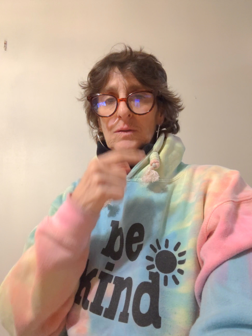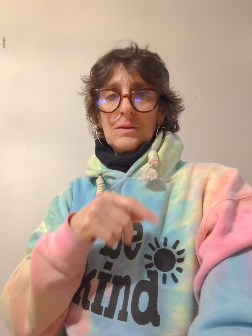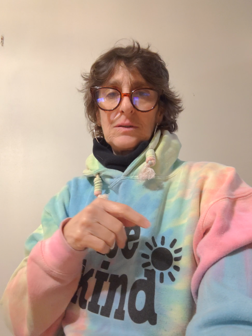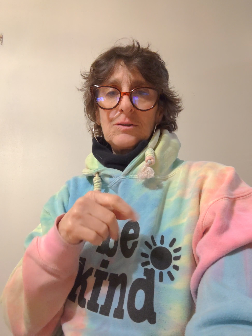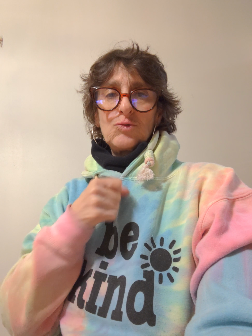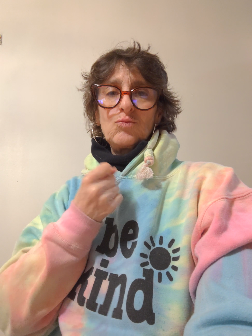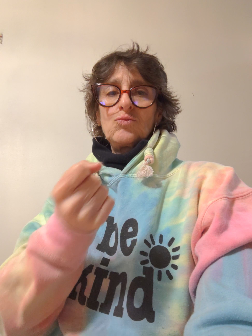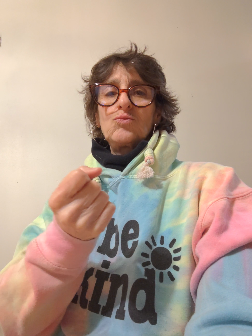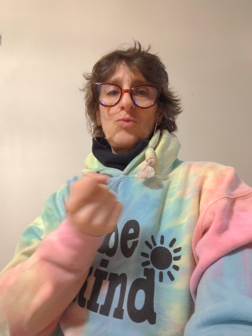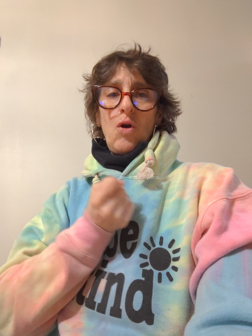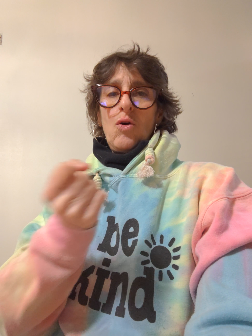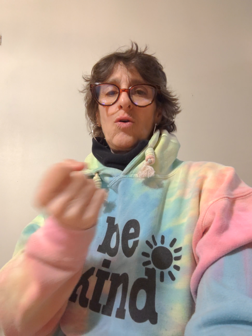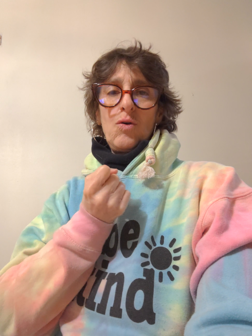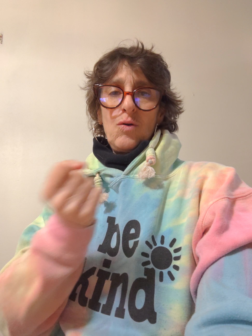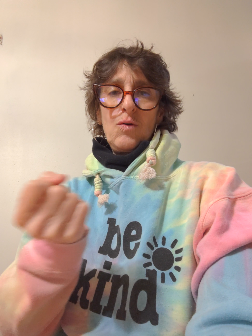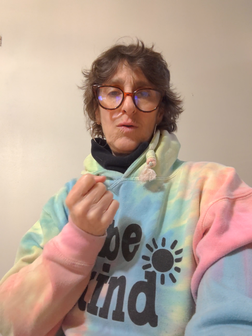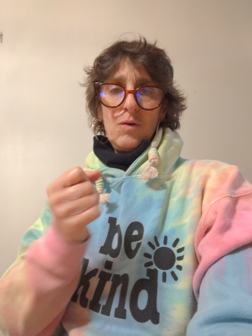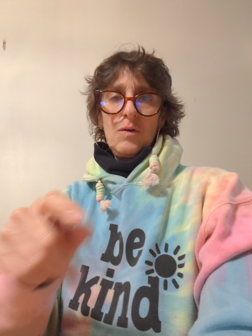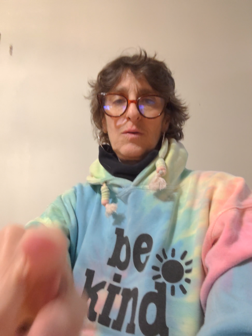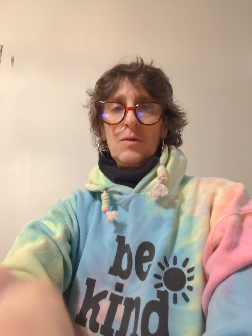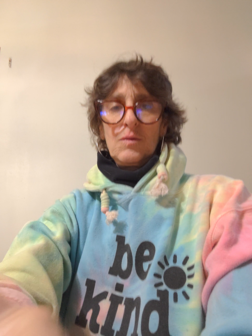drawer